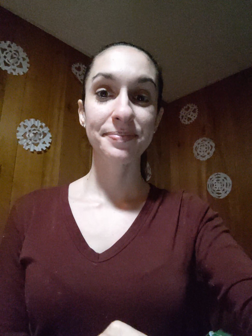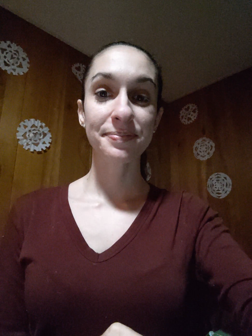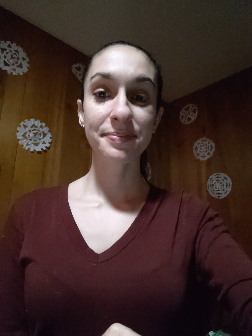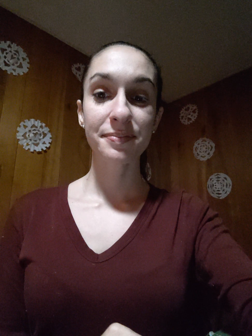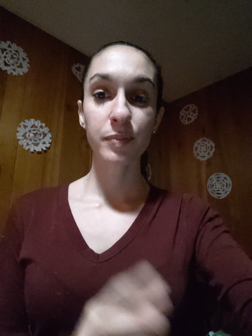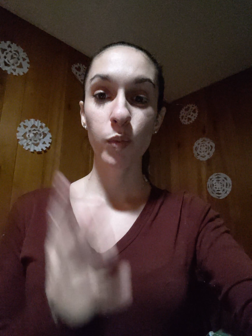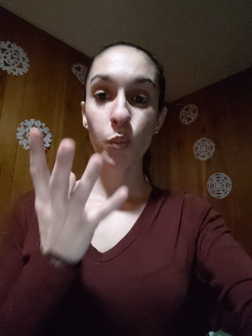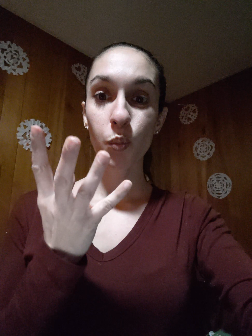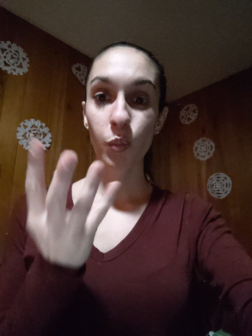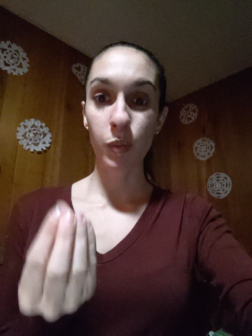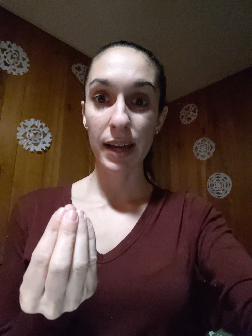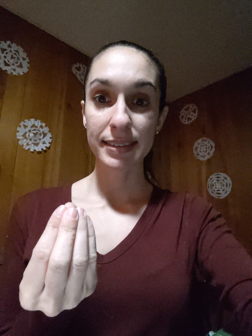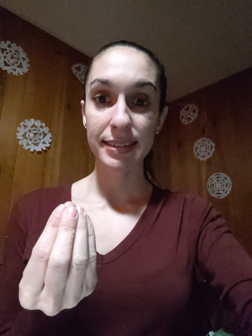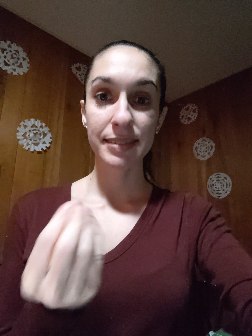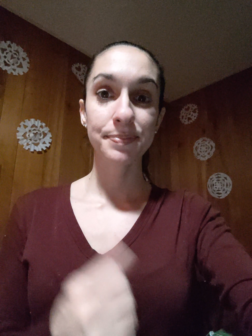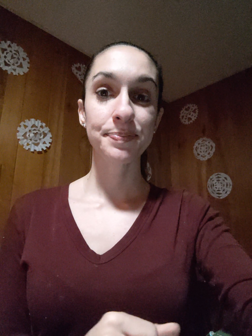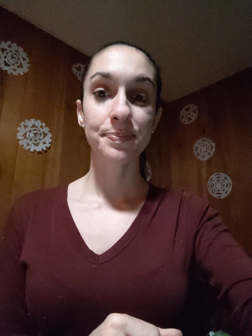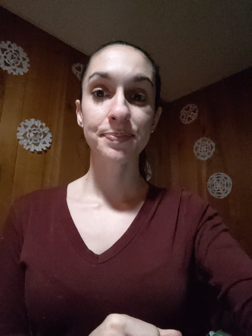wet